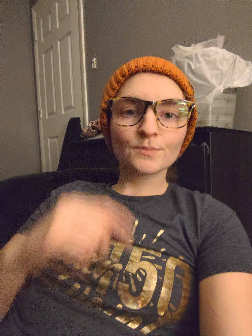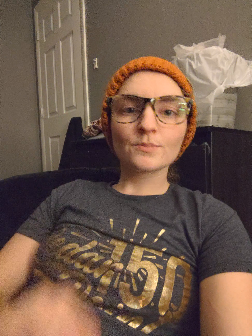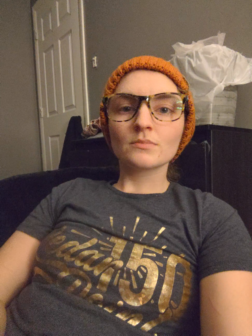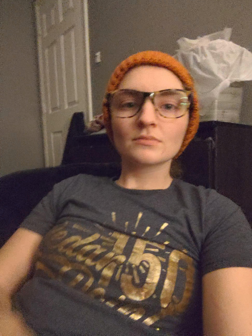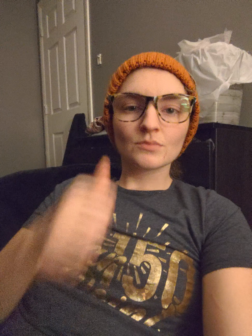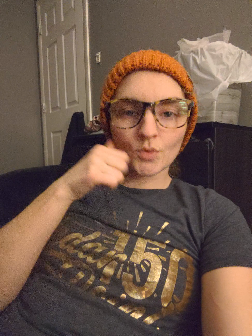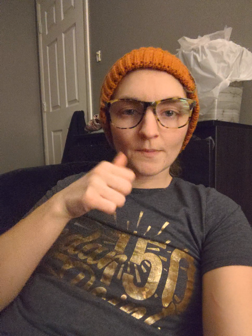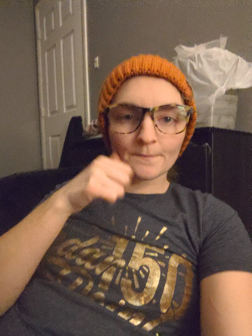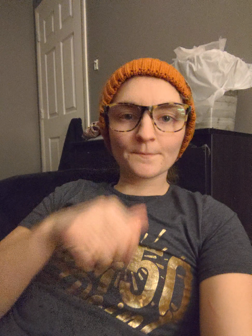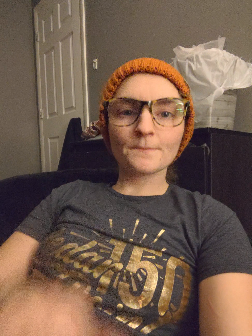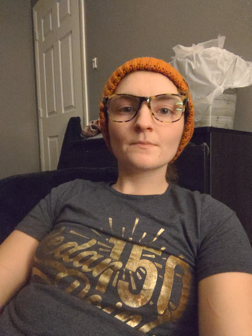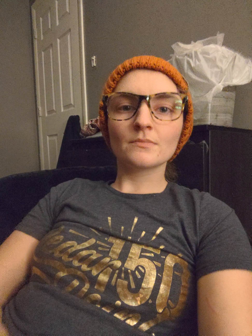girl